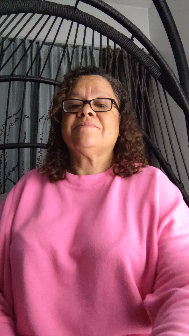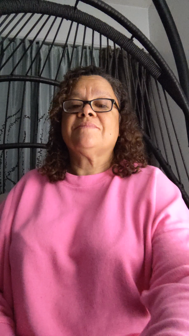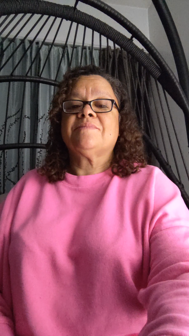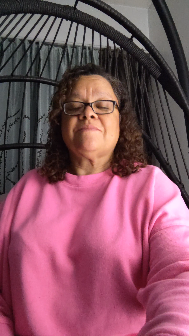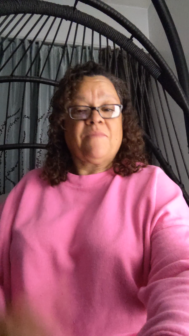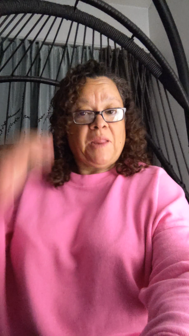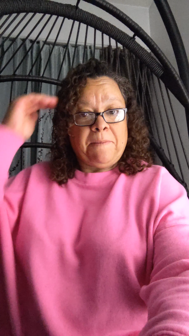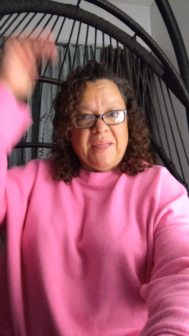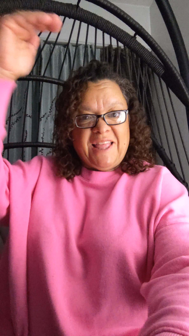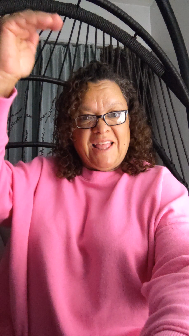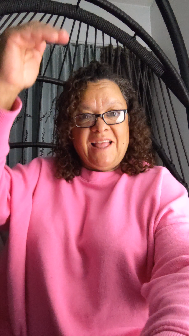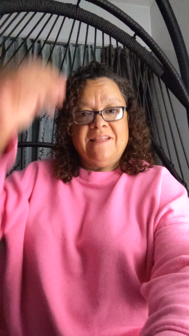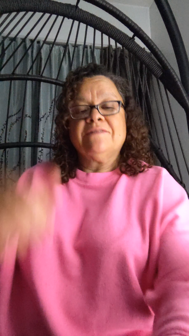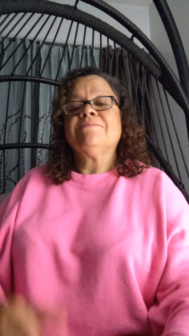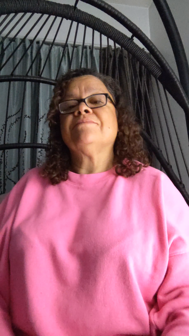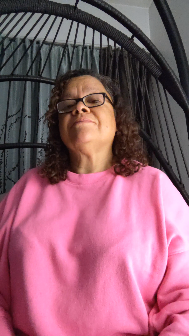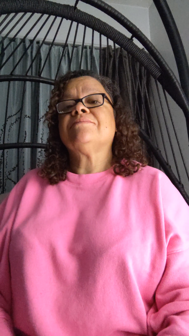big